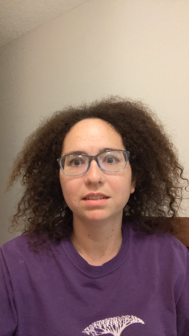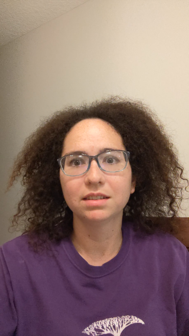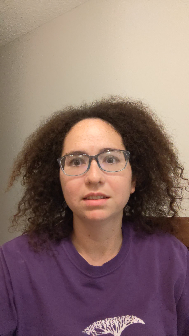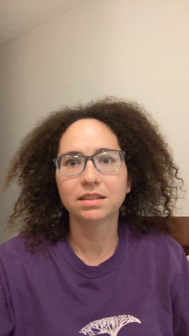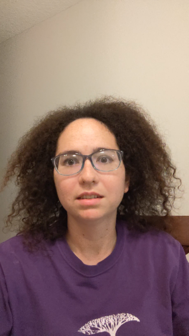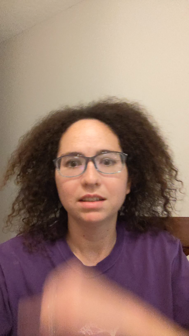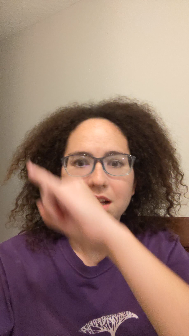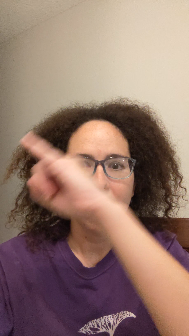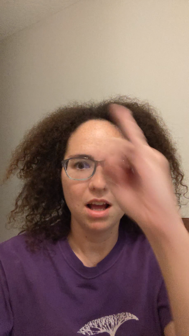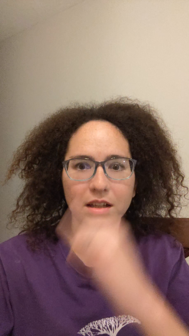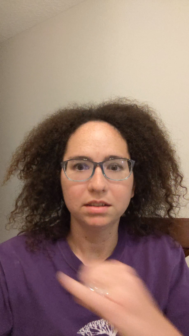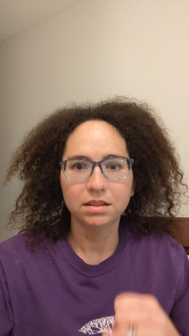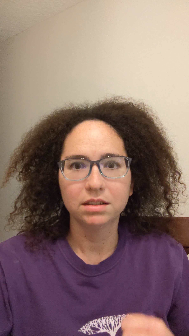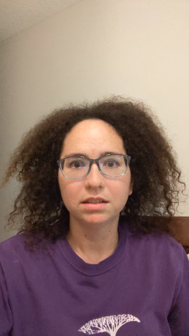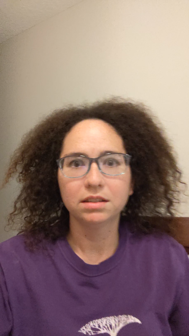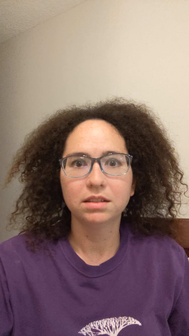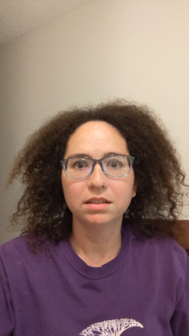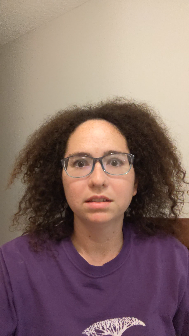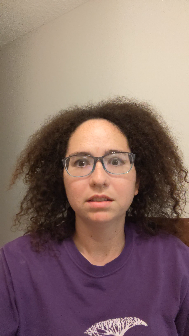draw